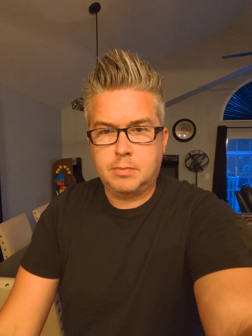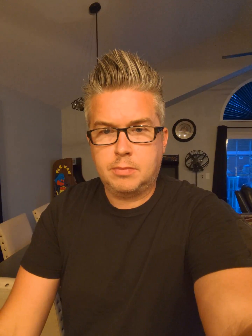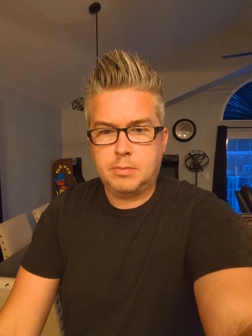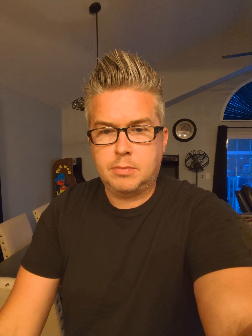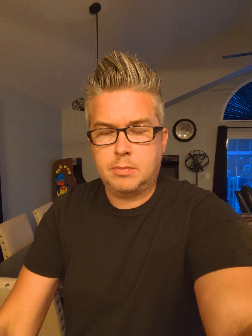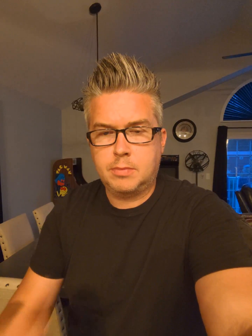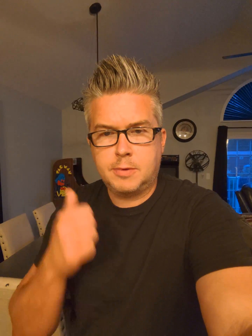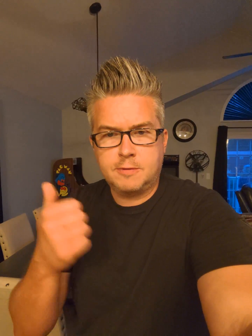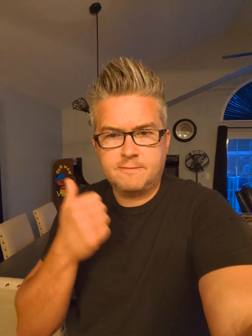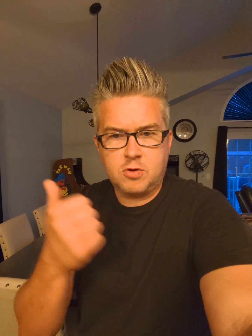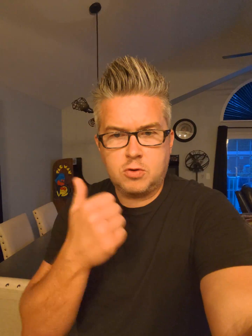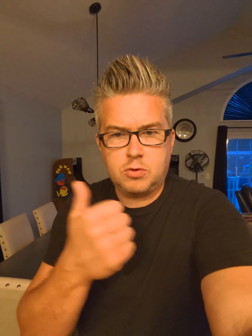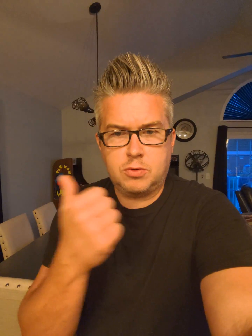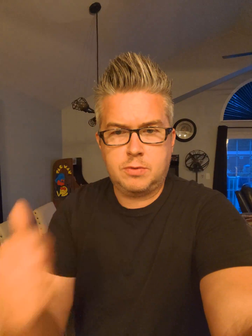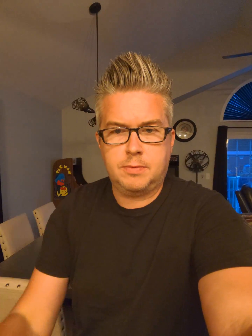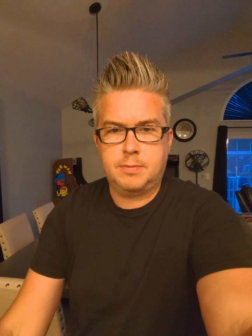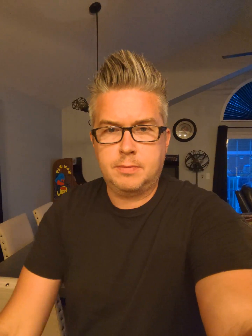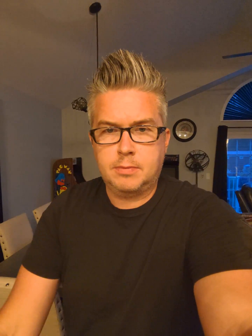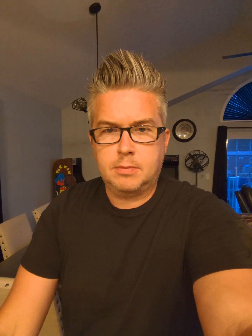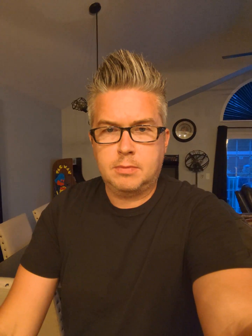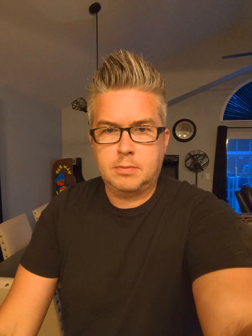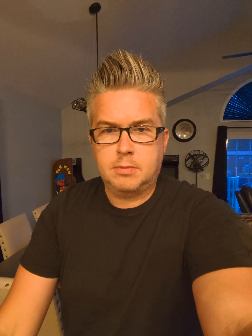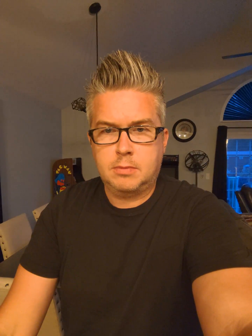chase